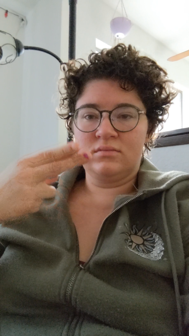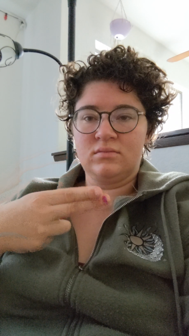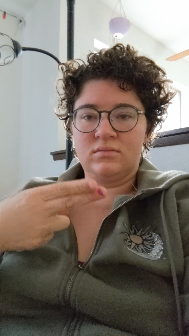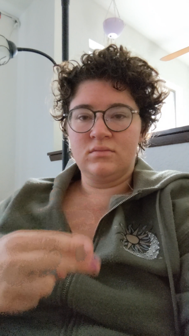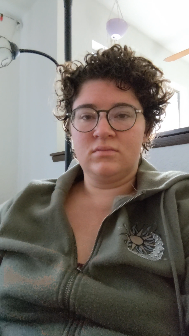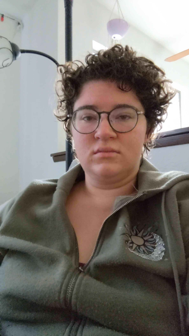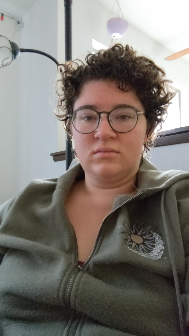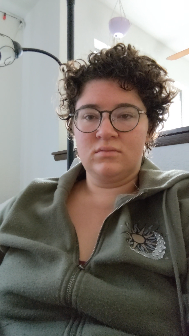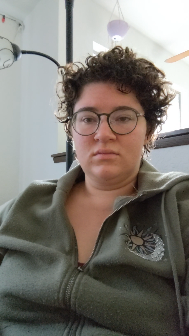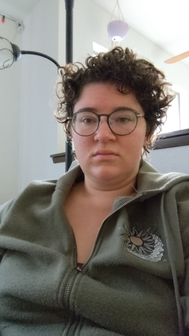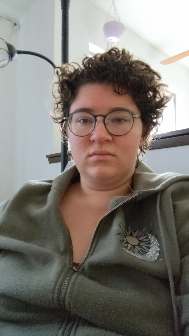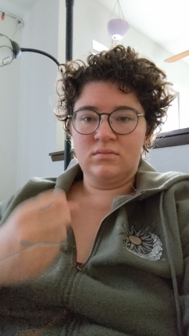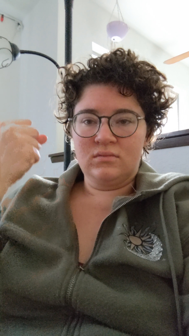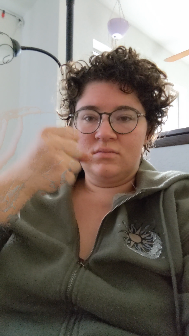hit